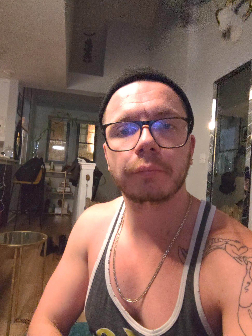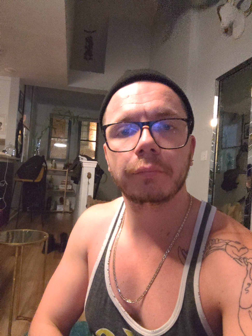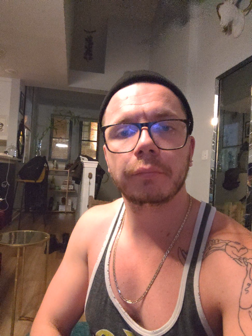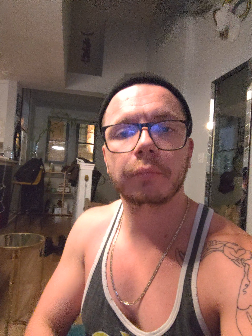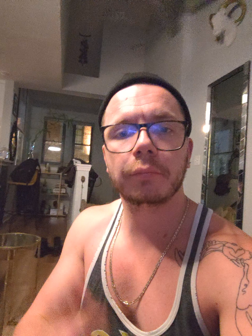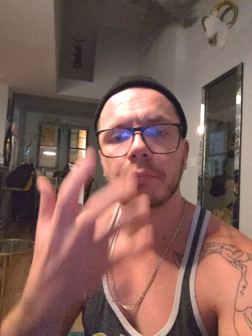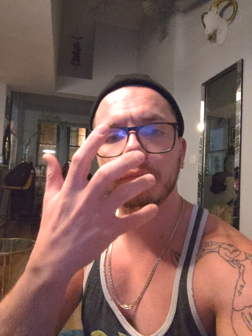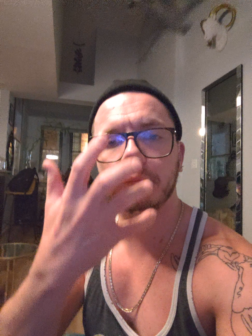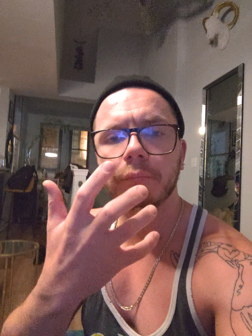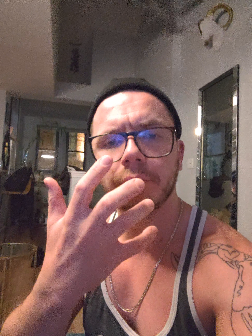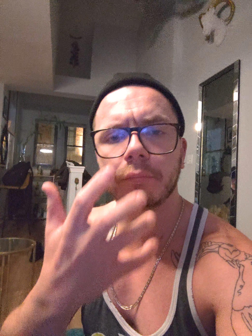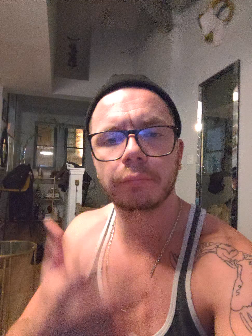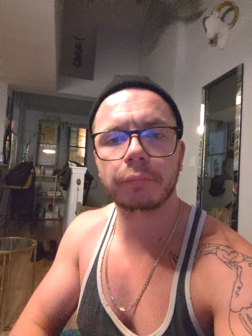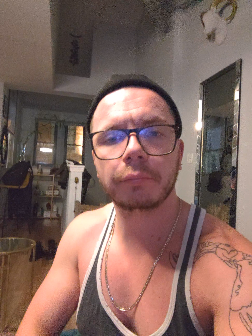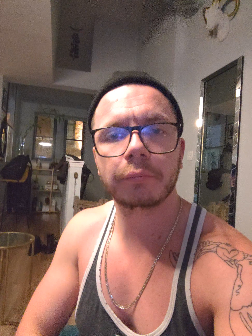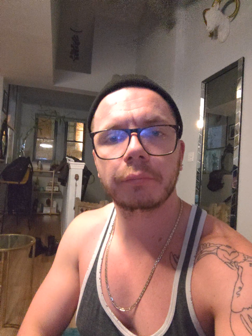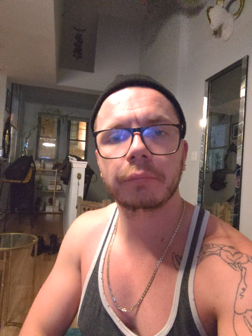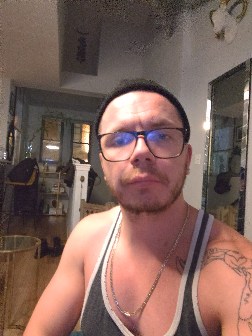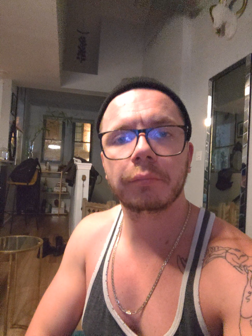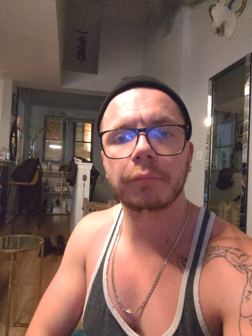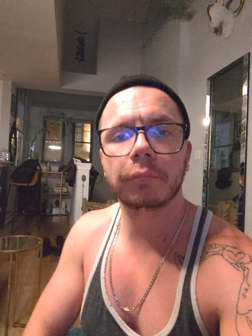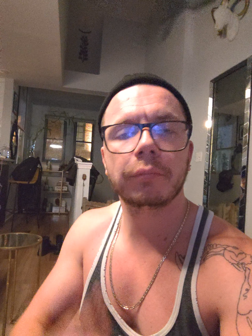mad